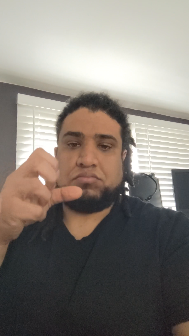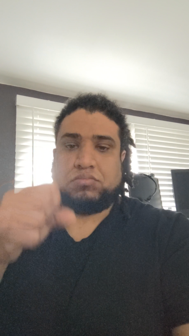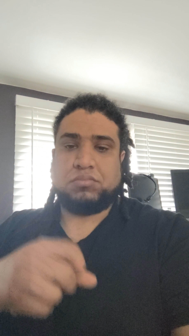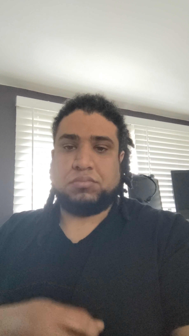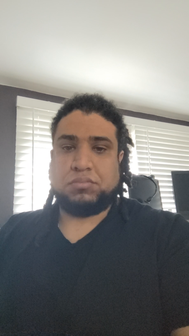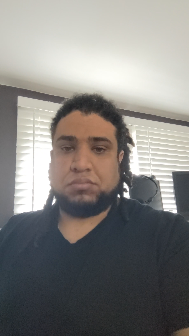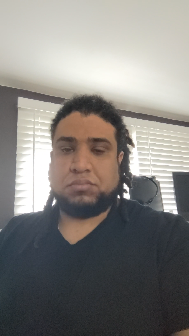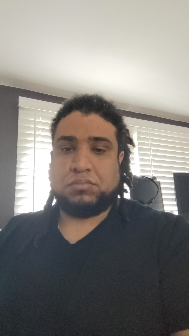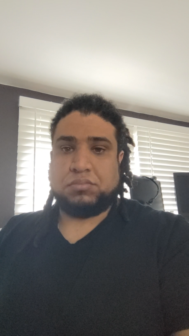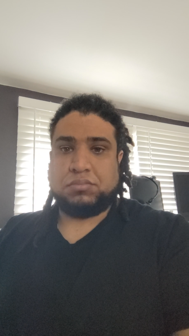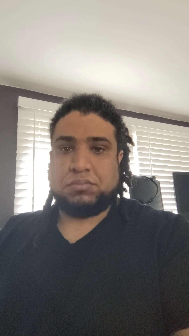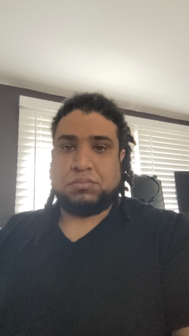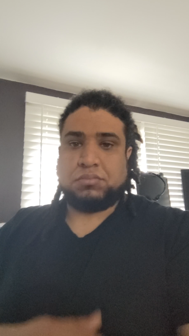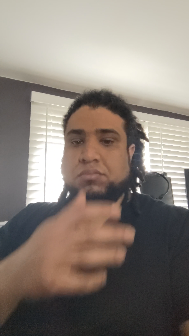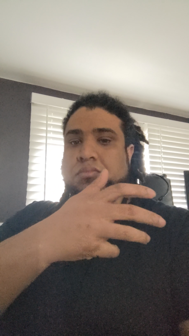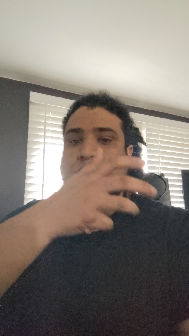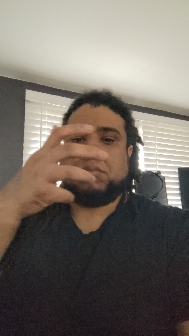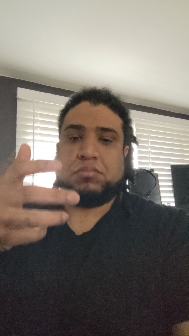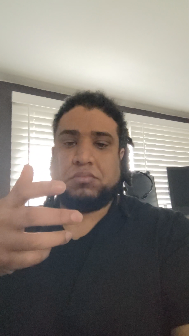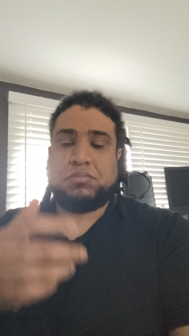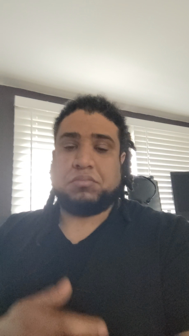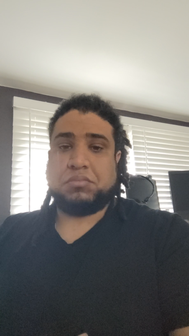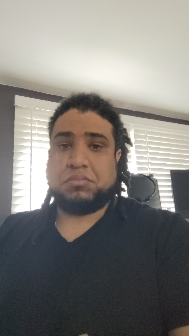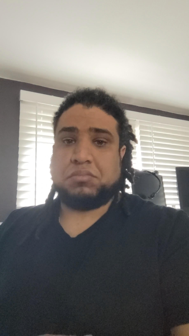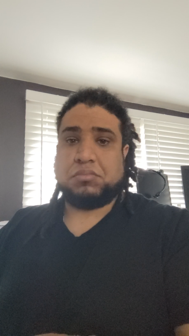much